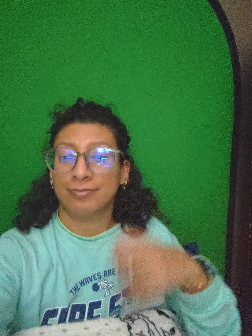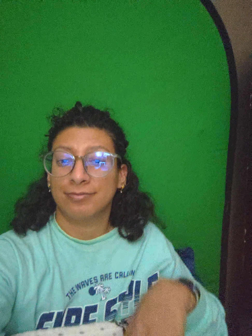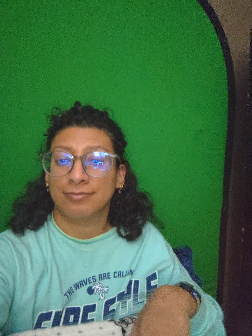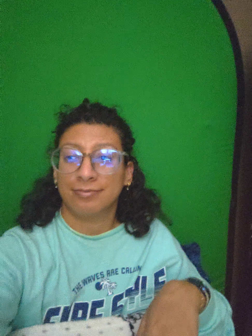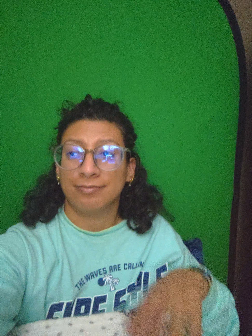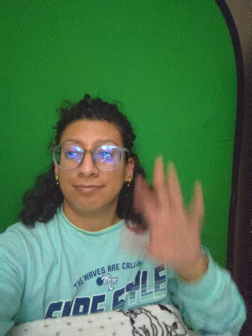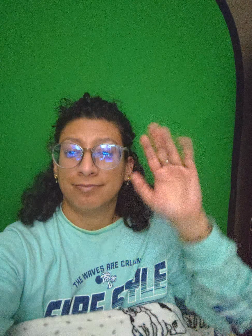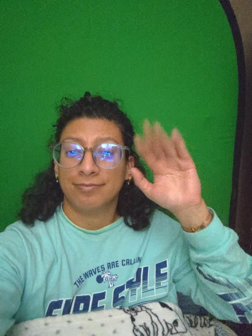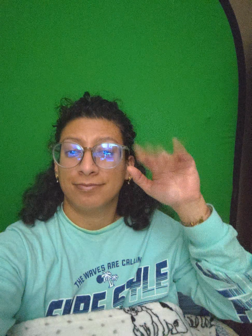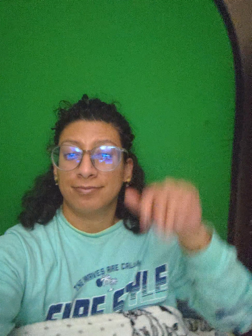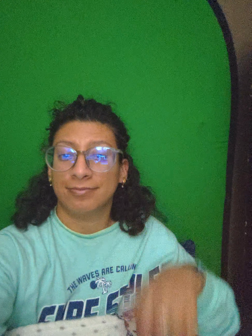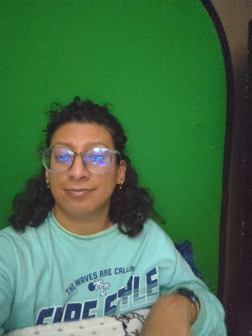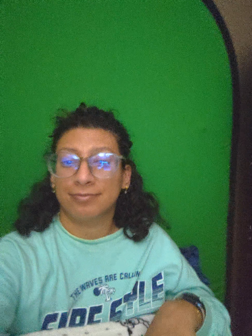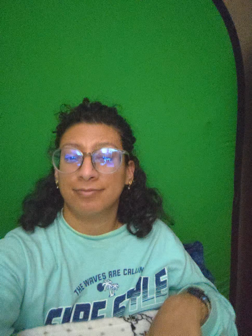bye